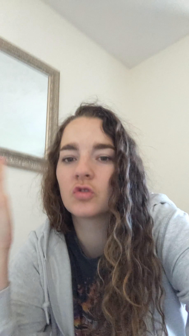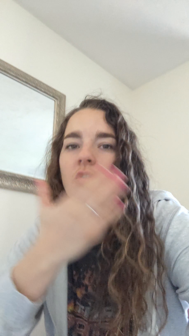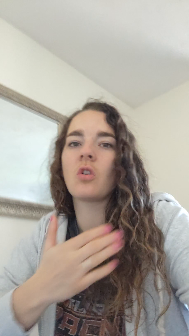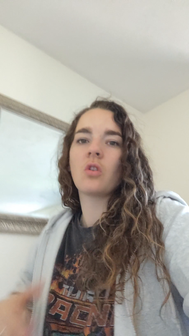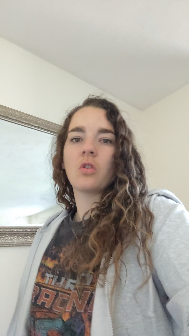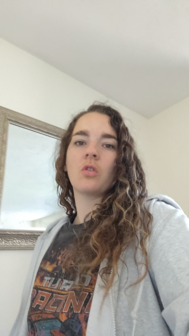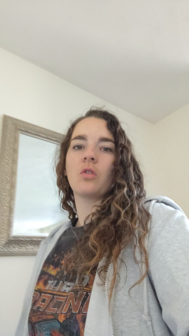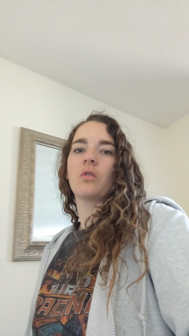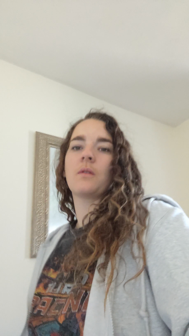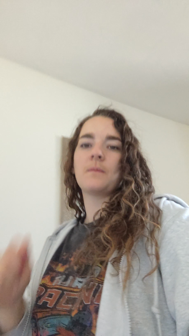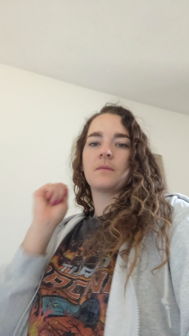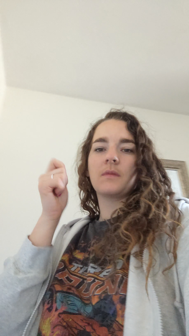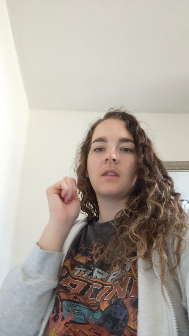bat